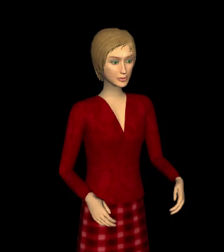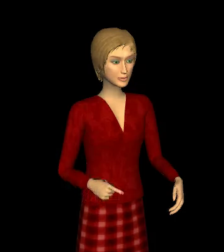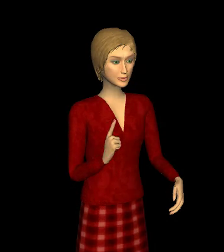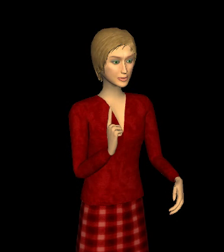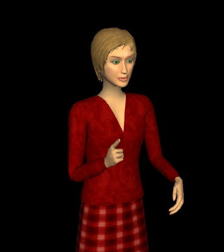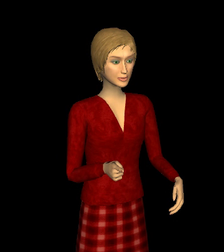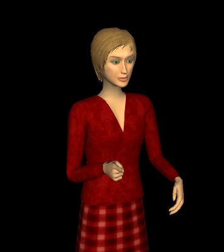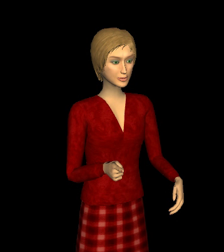واجب